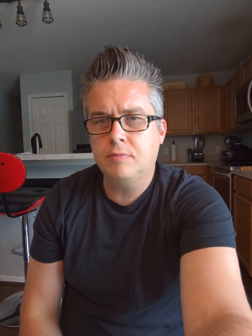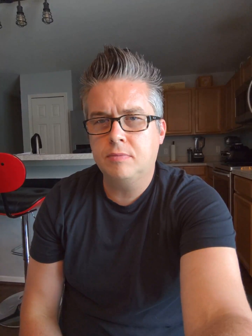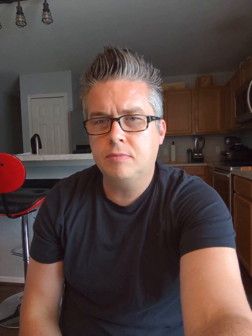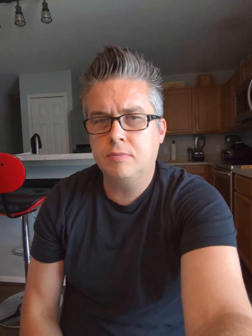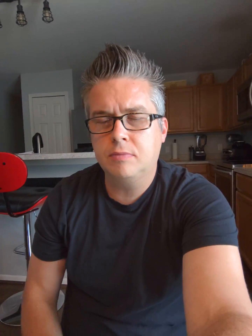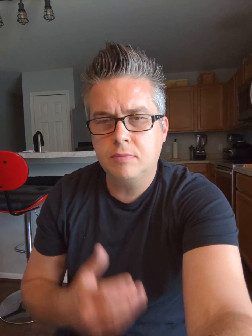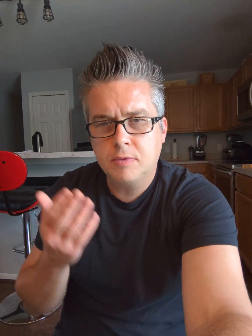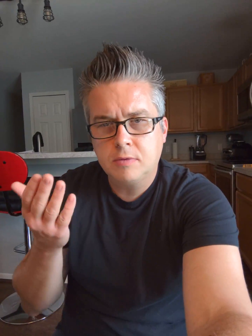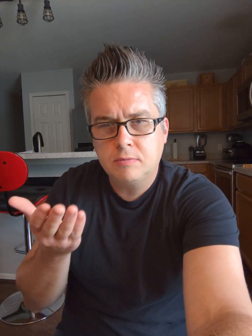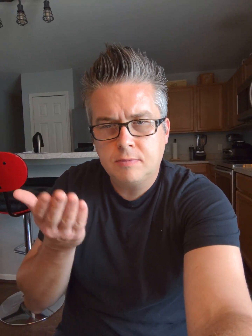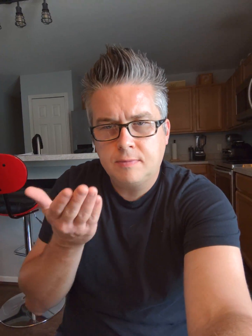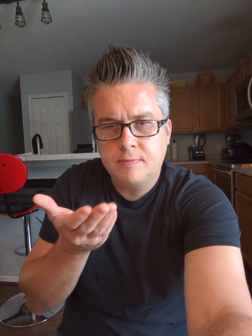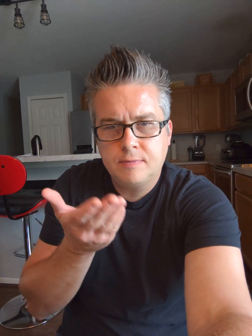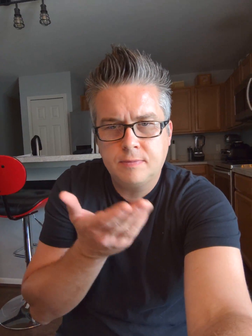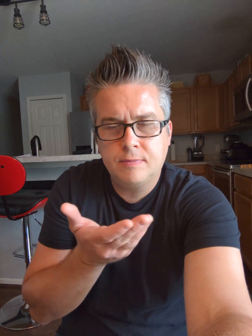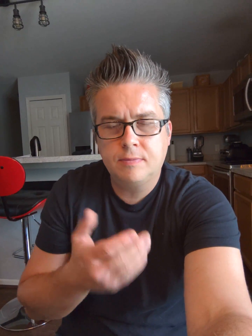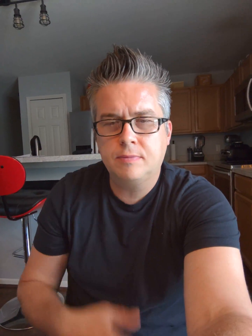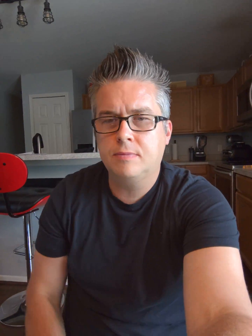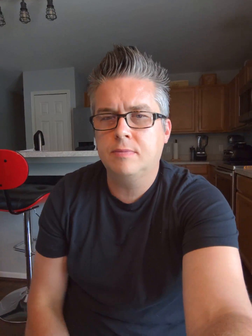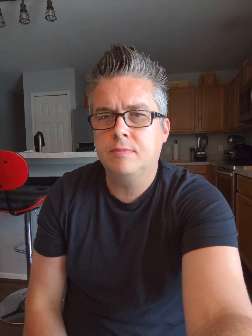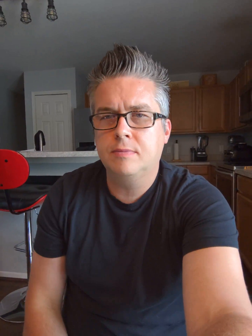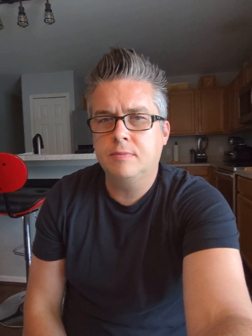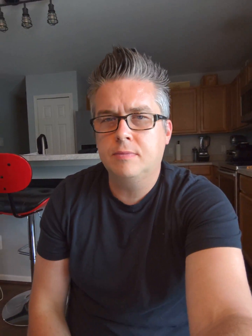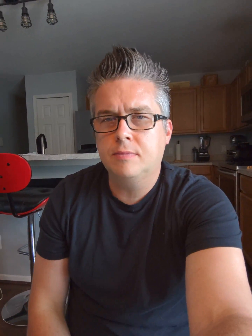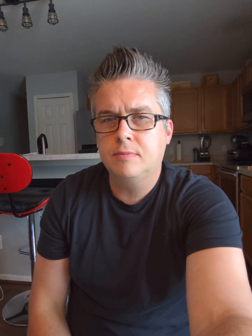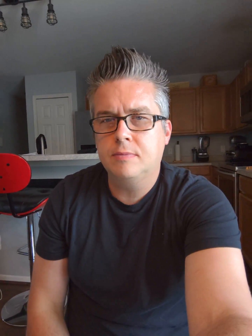carry